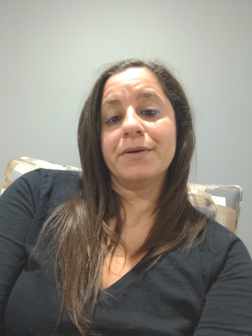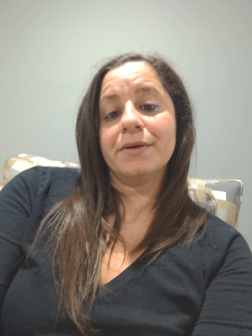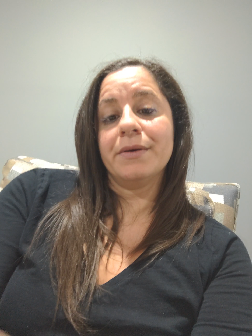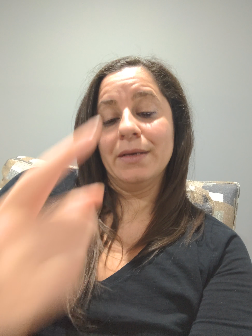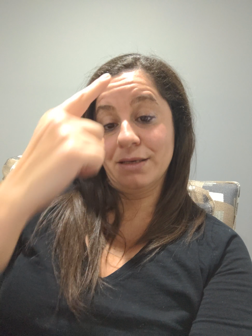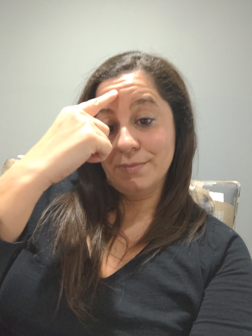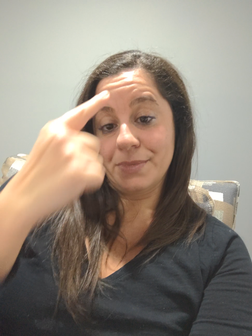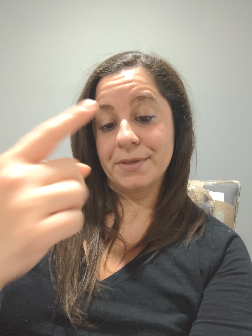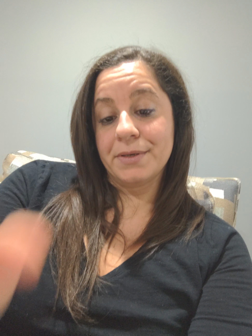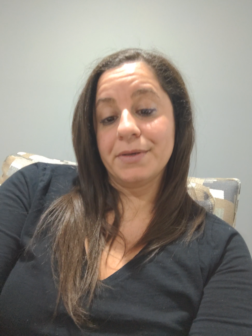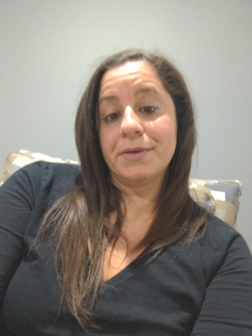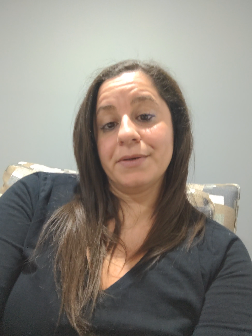penny